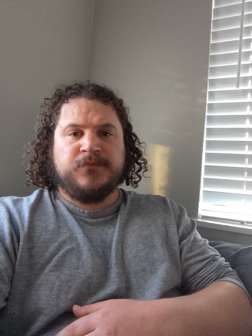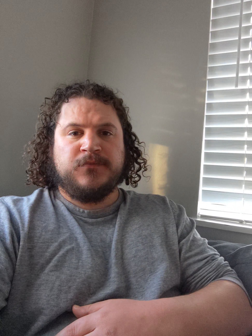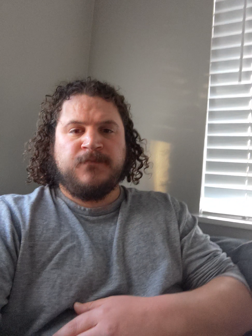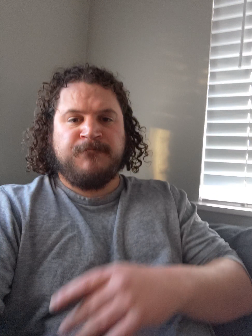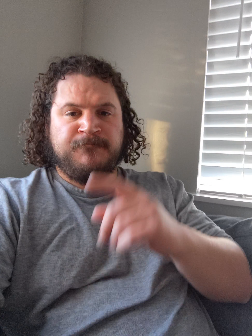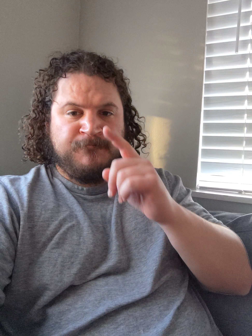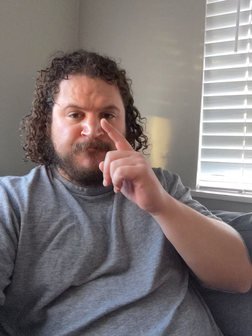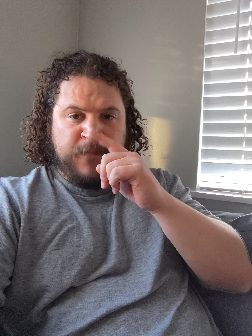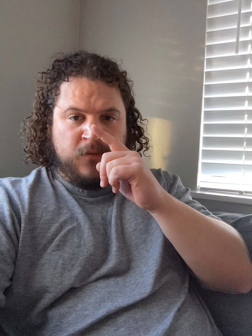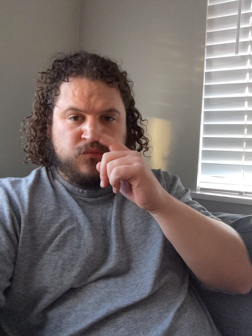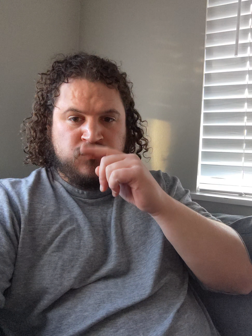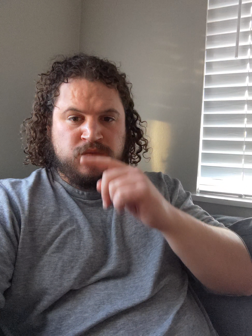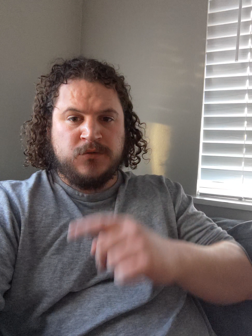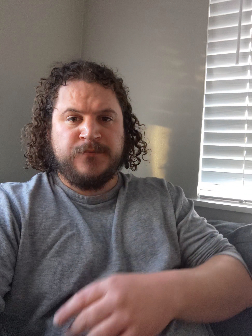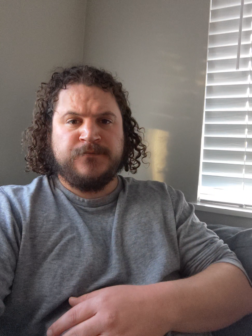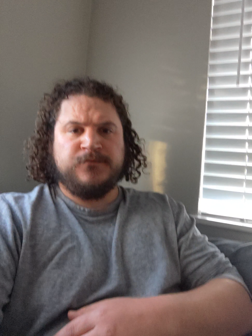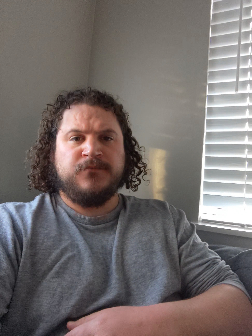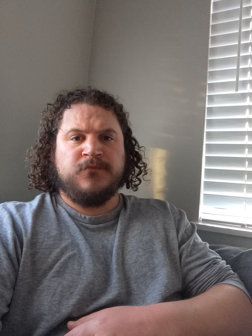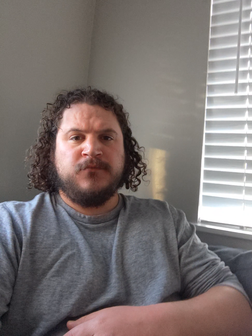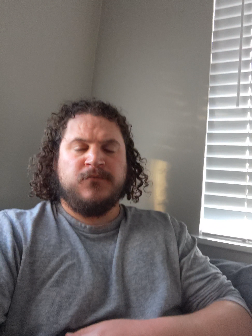mouse